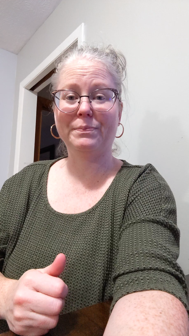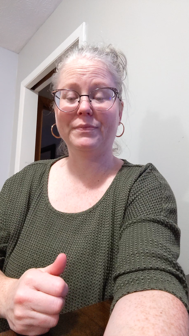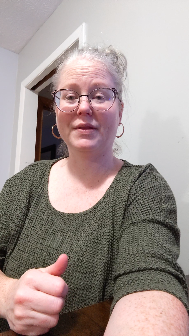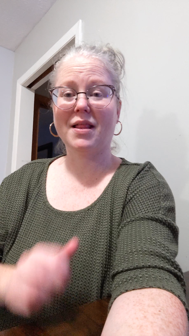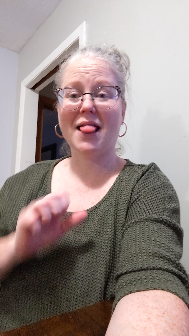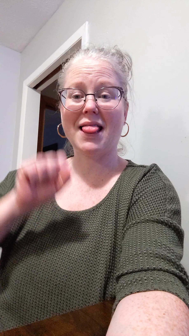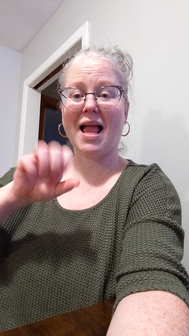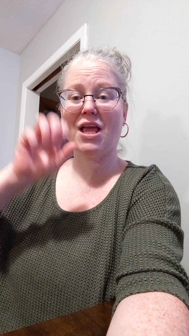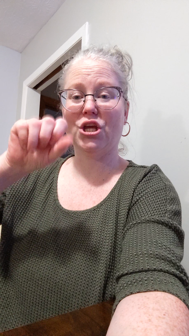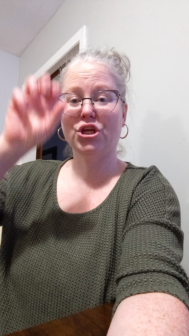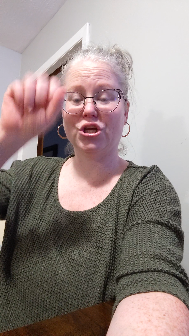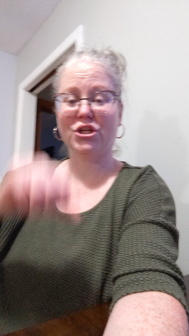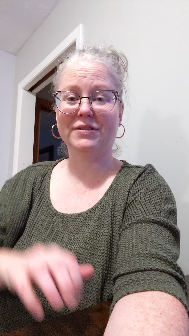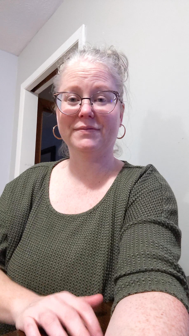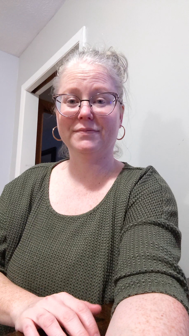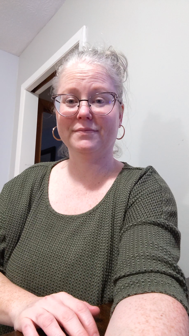ladder